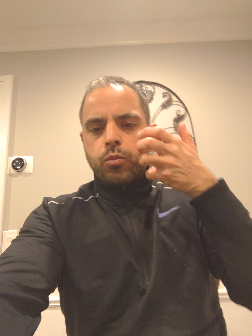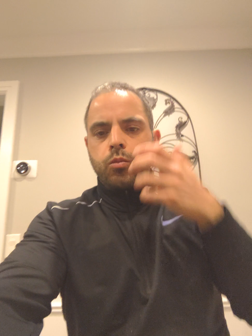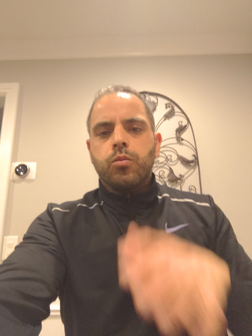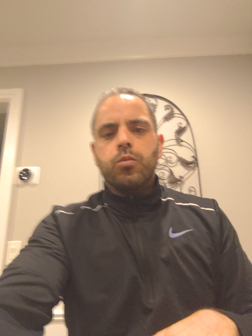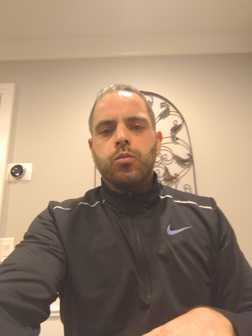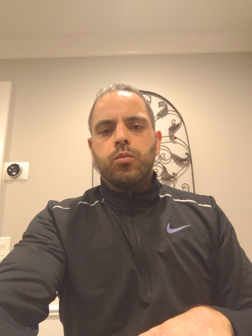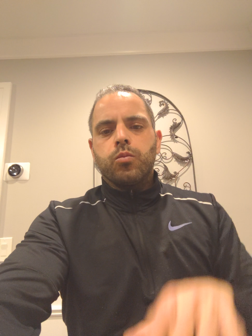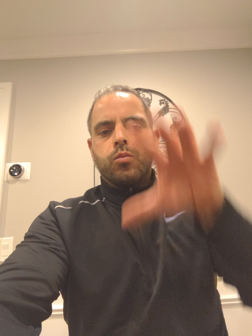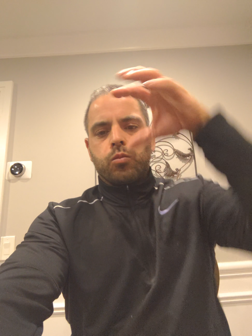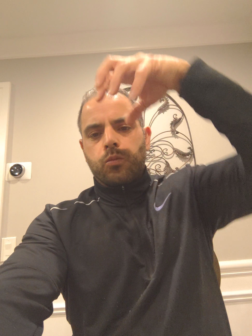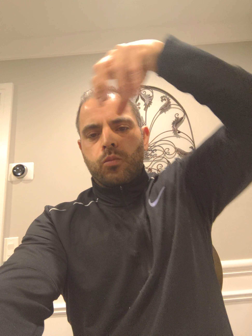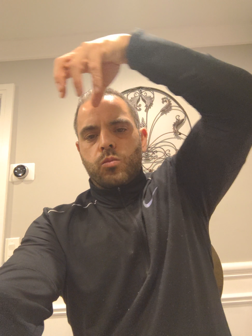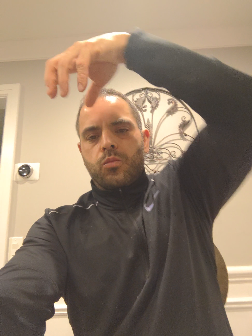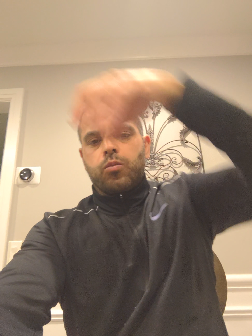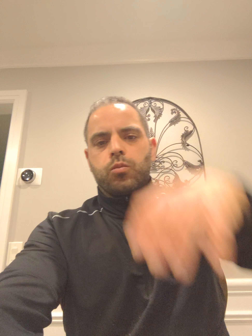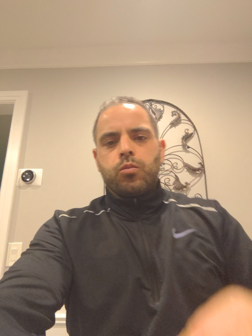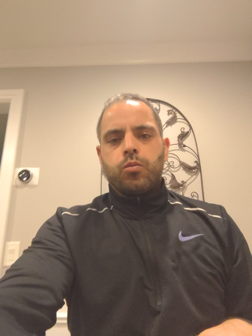cloud